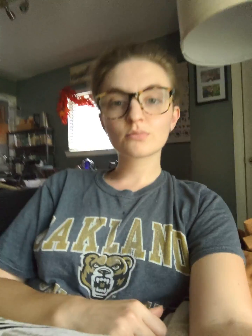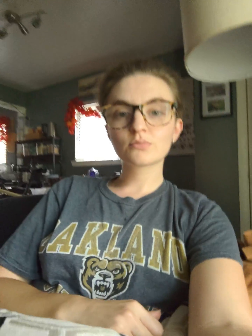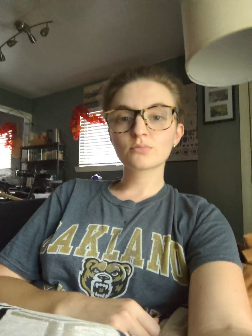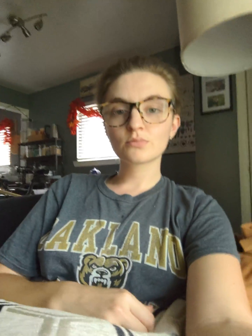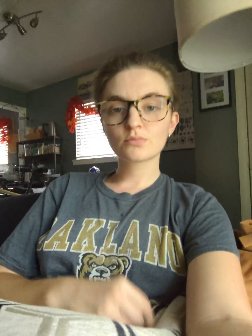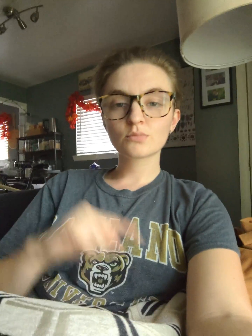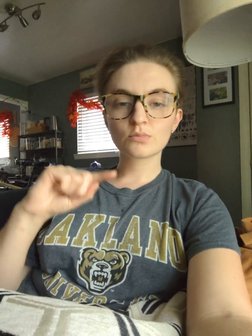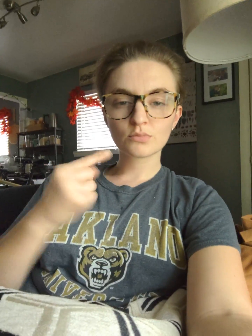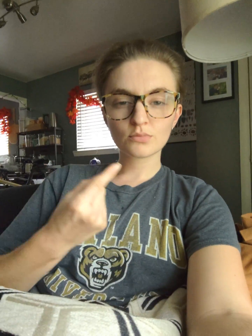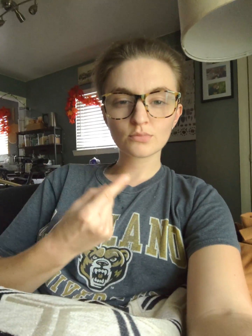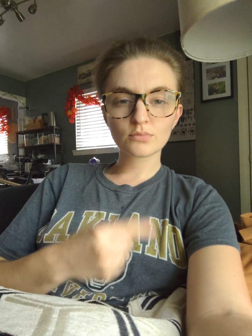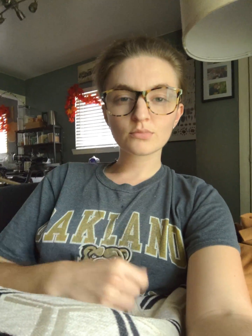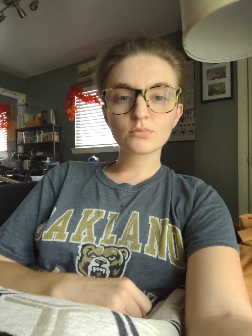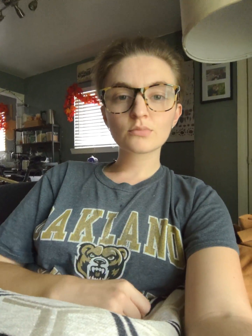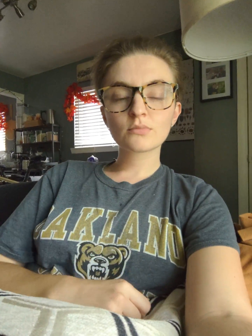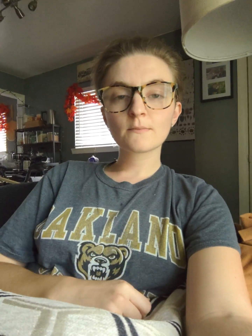hurt